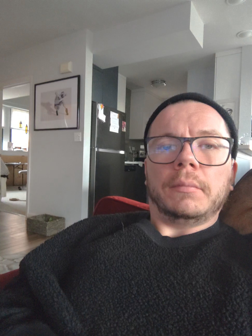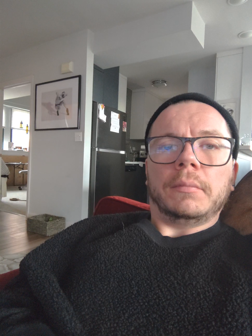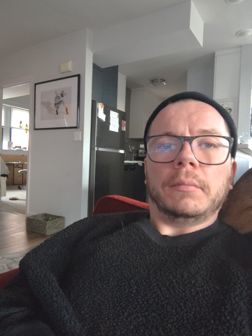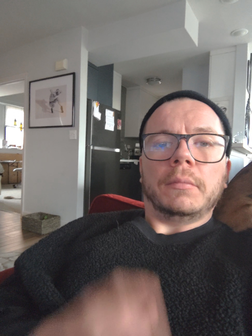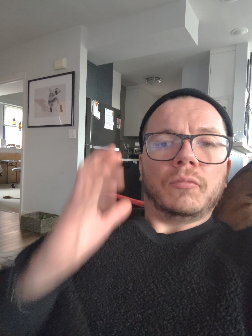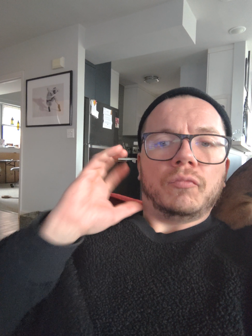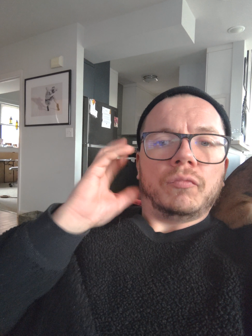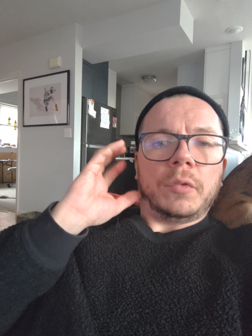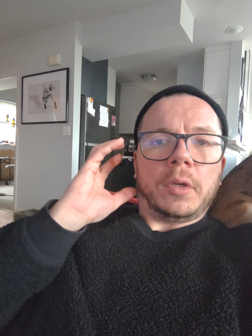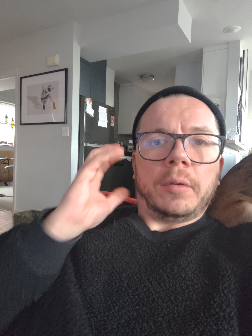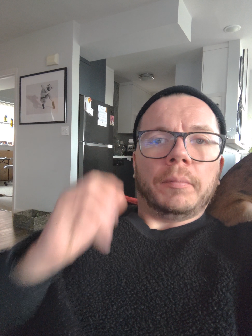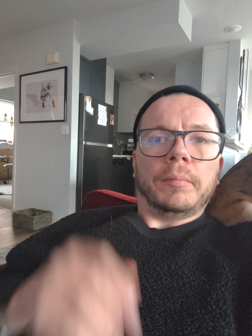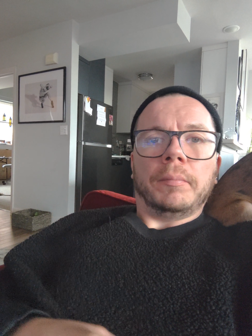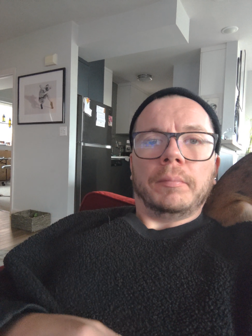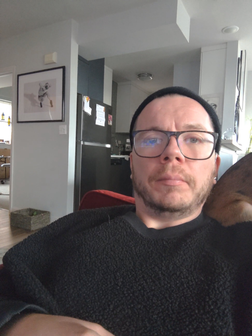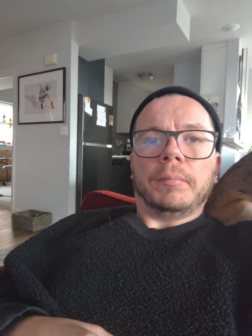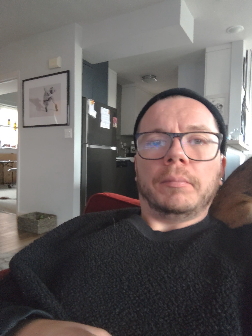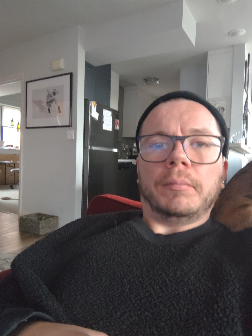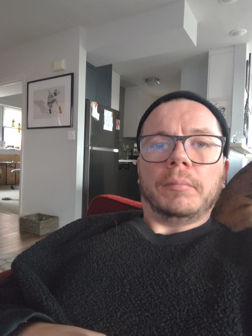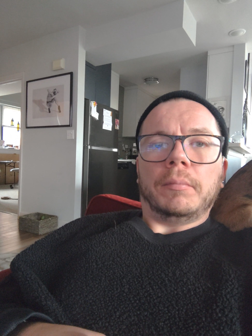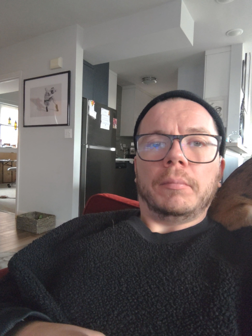radio